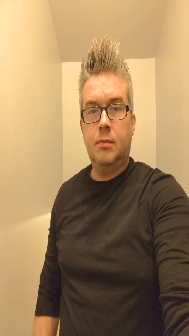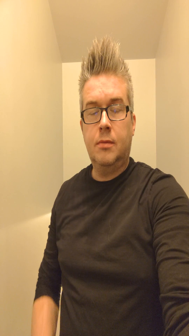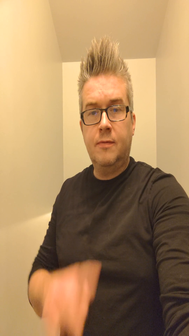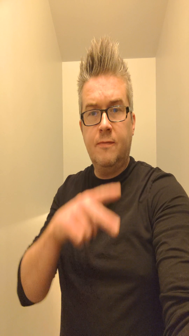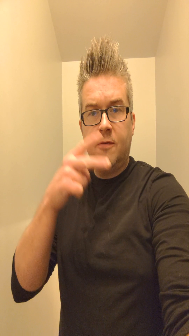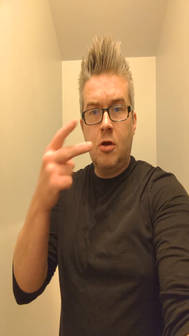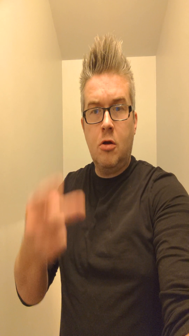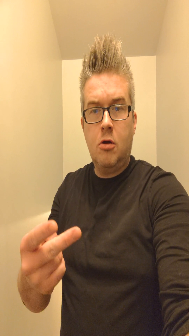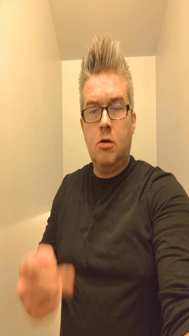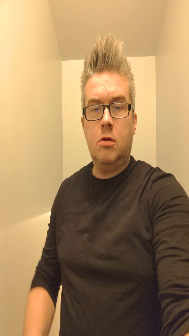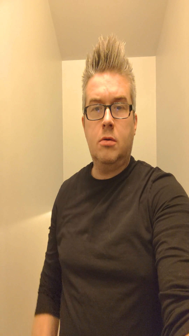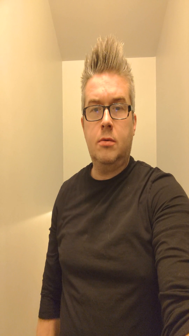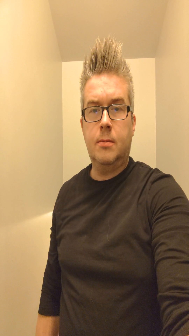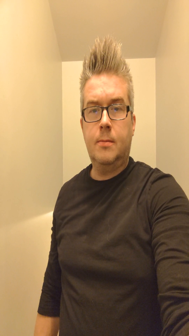fall